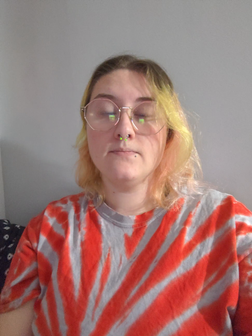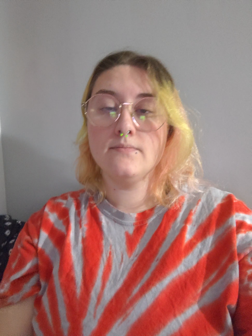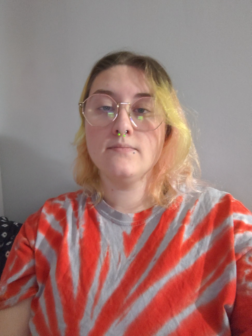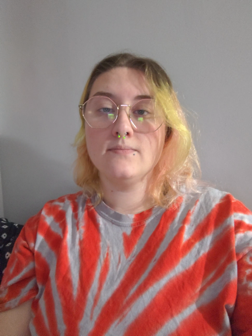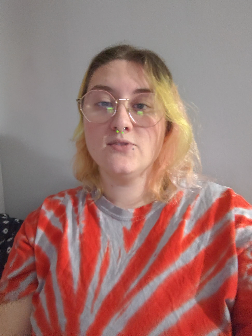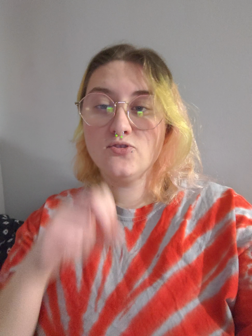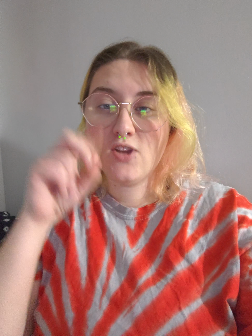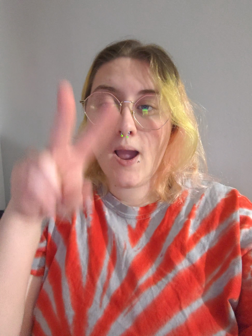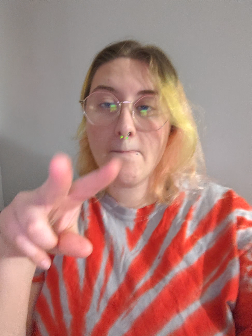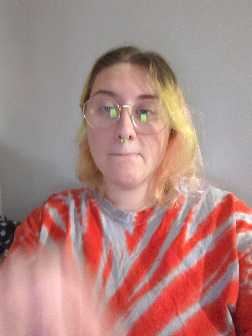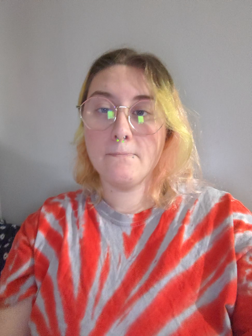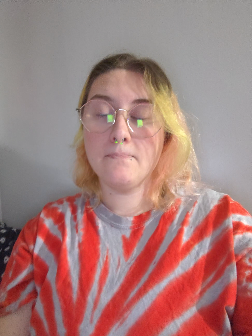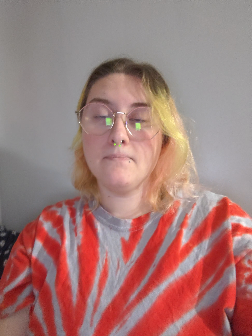jump